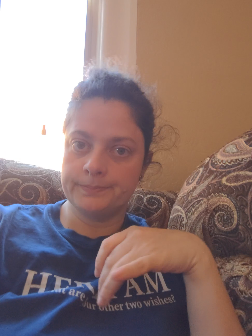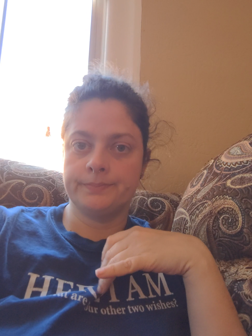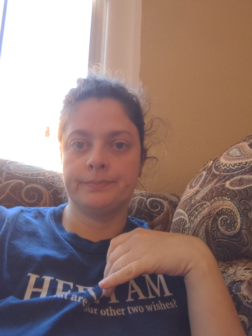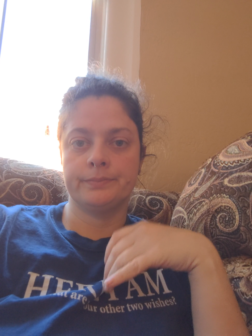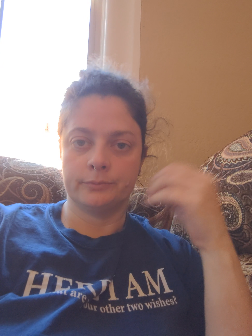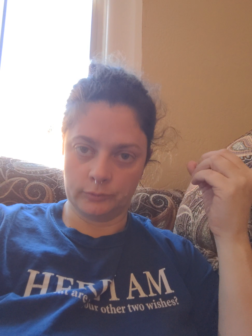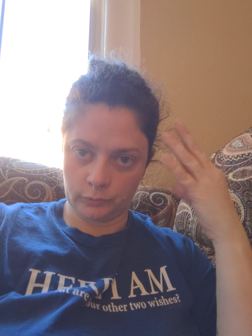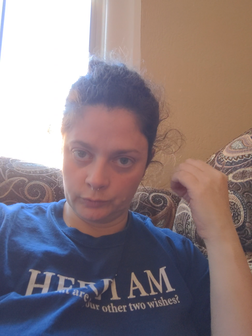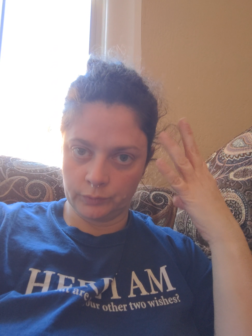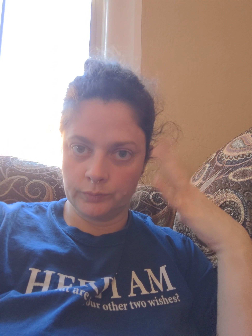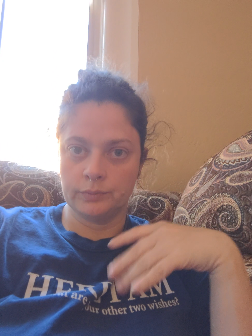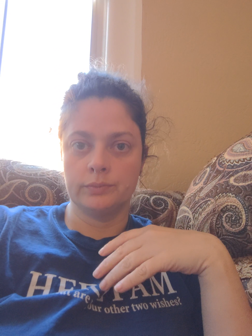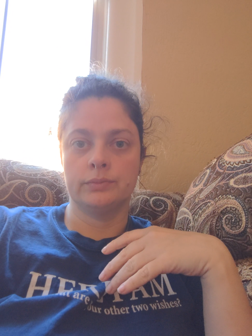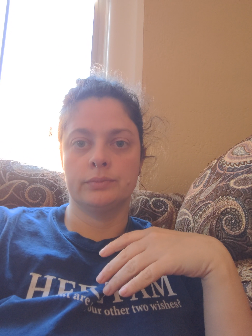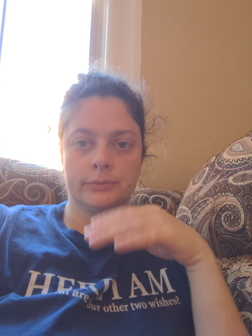shower